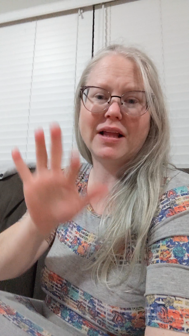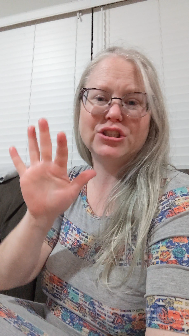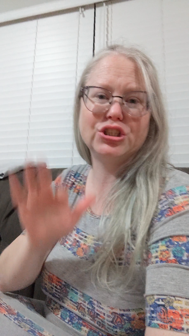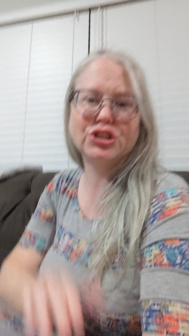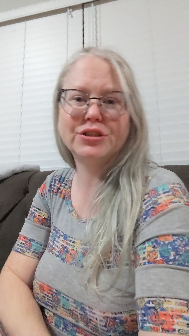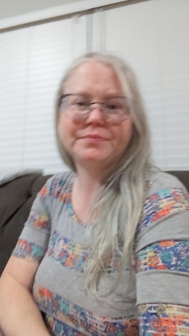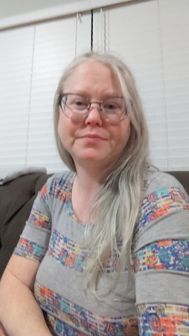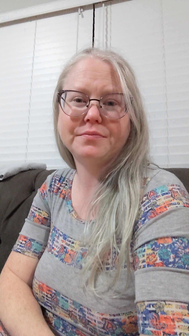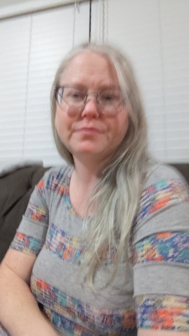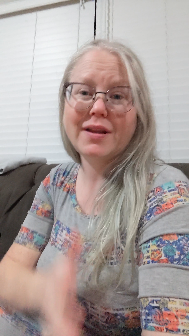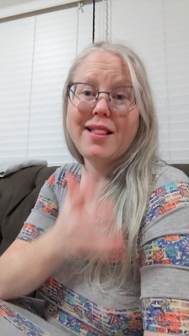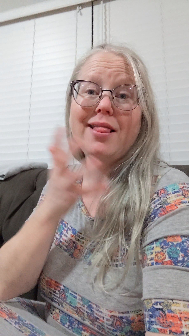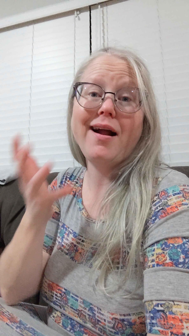a lot